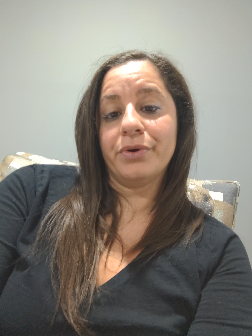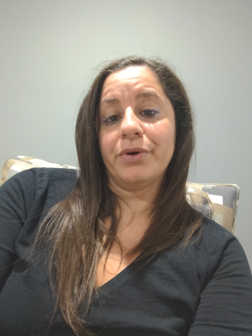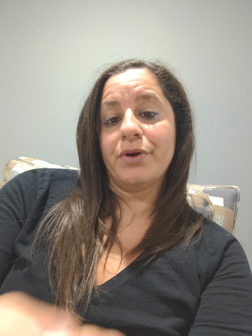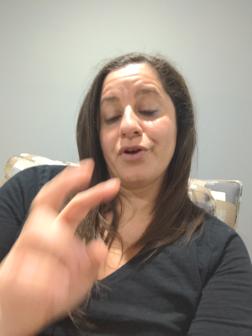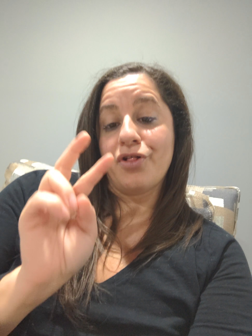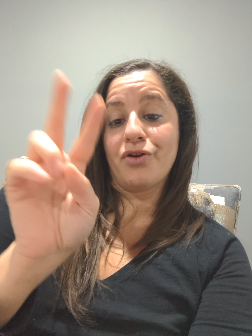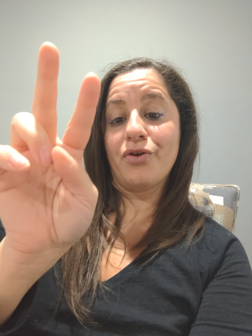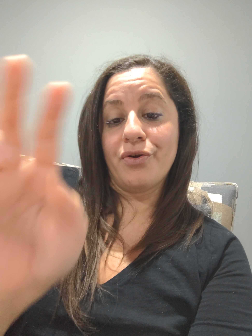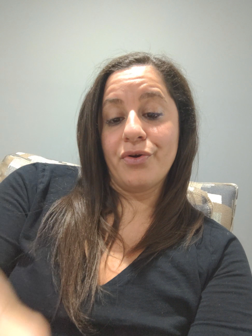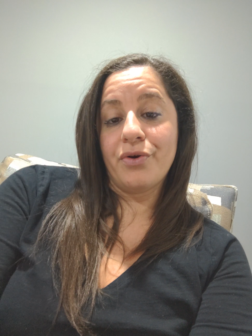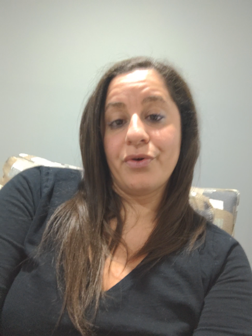look